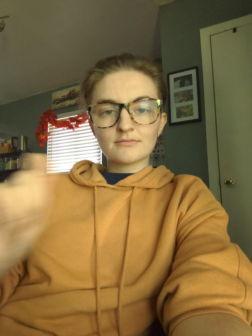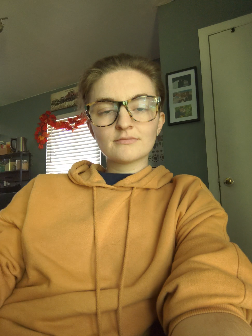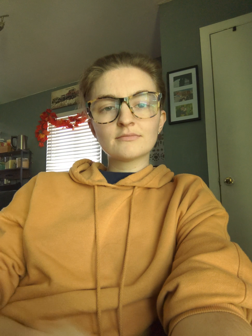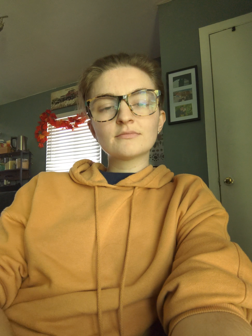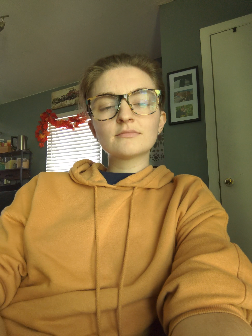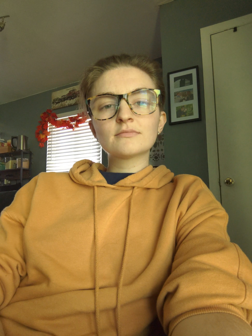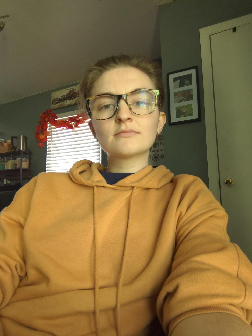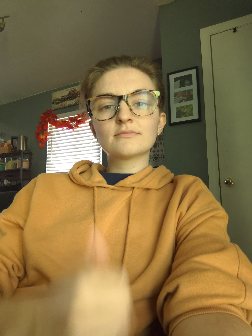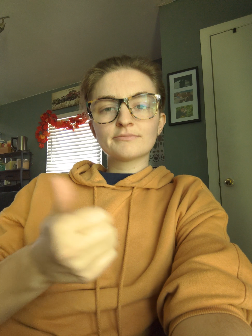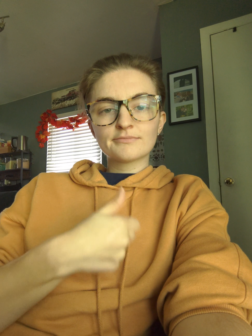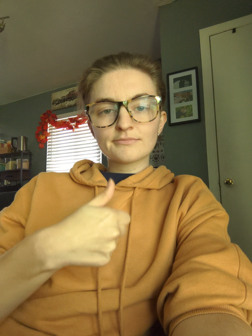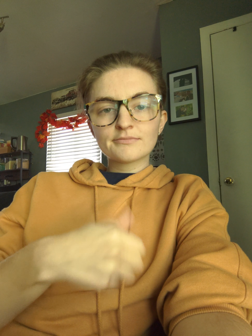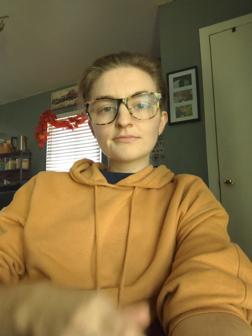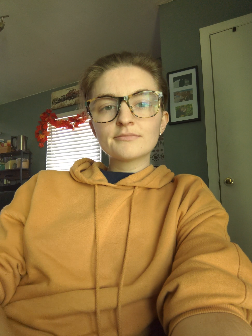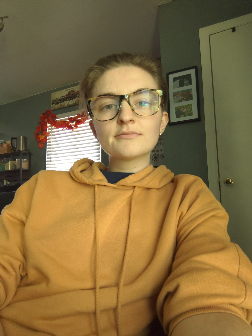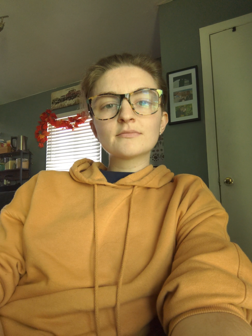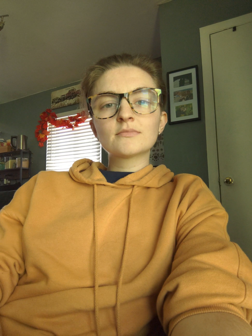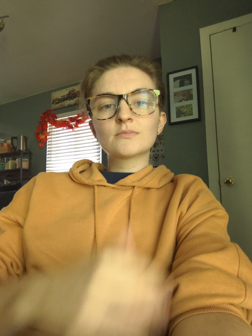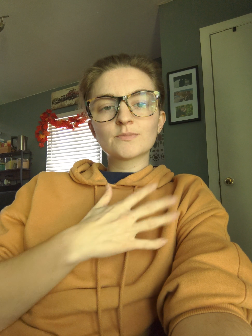basement